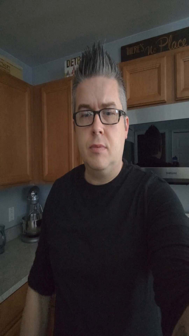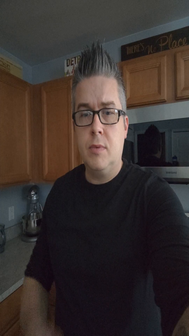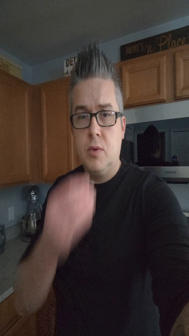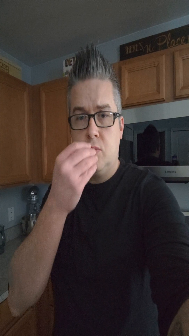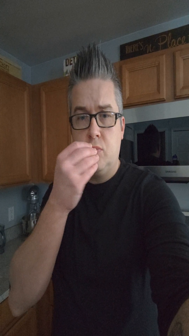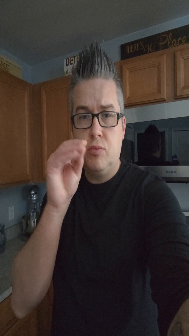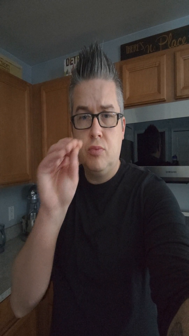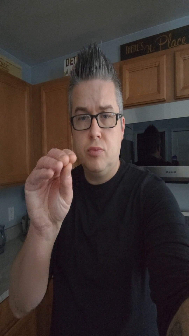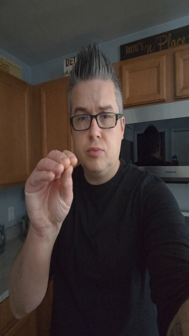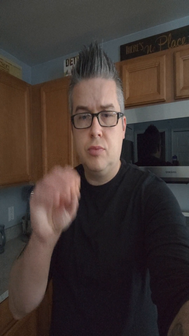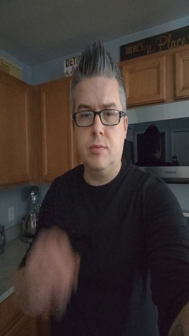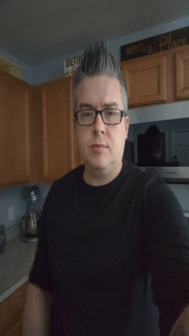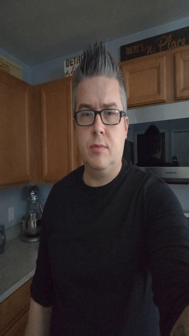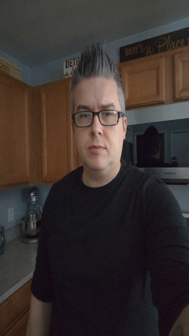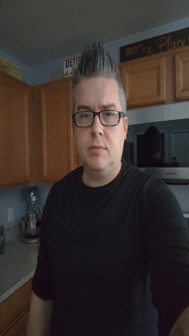kiss